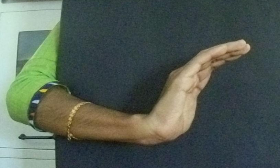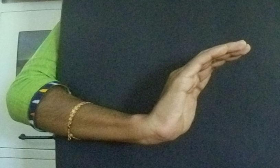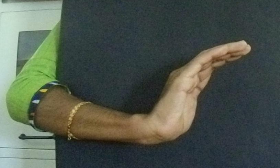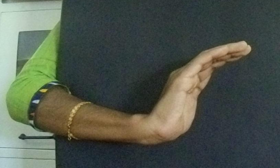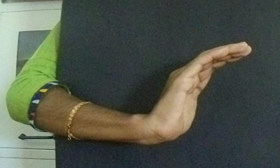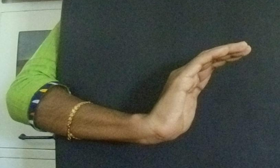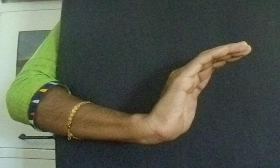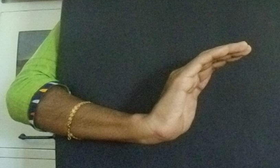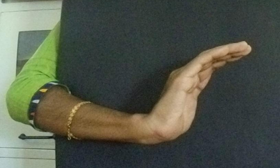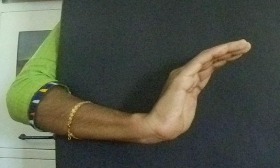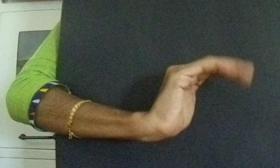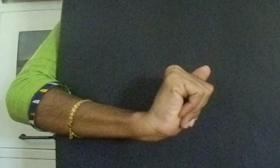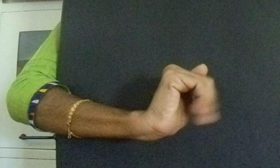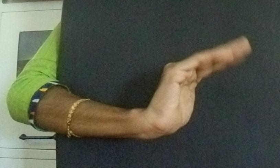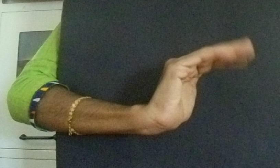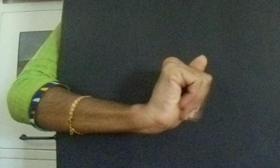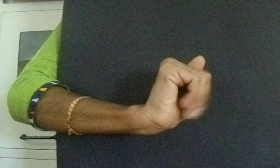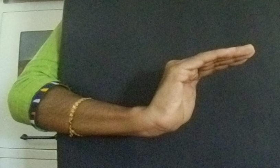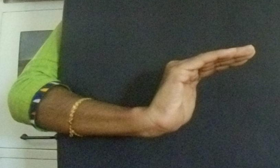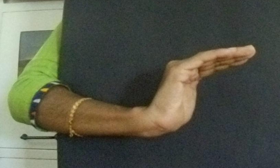call